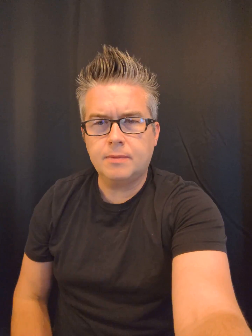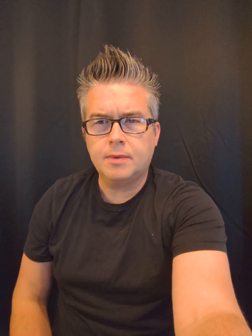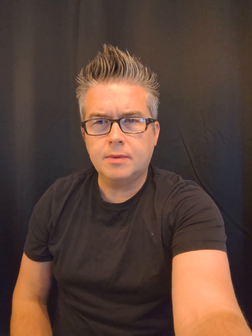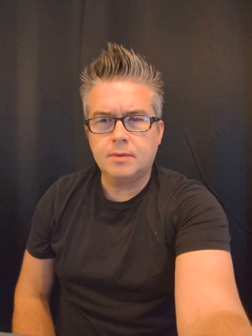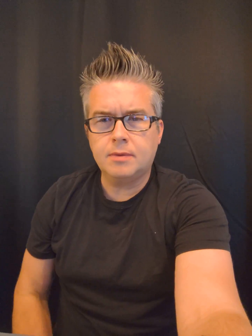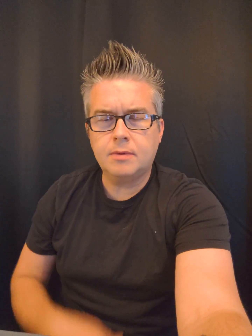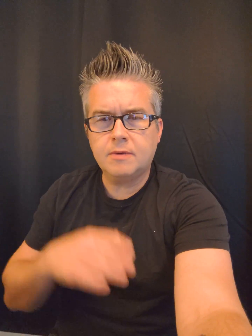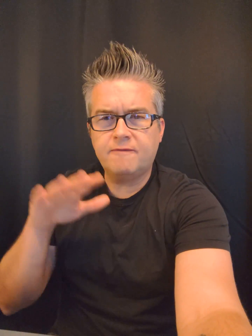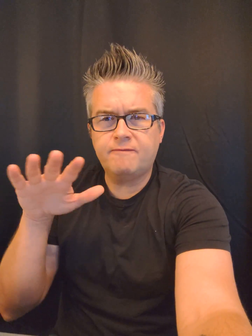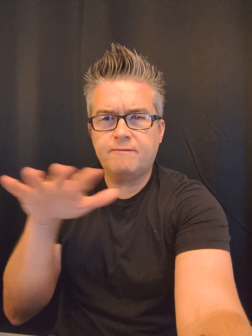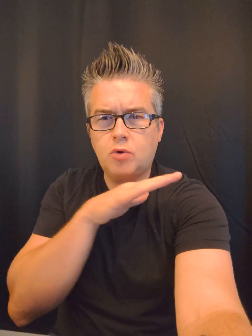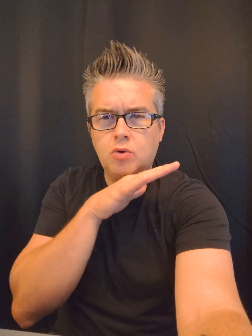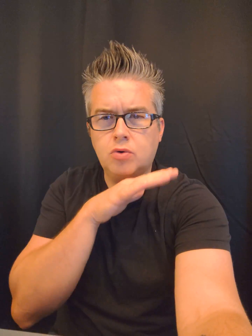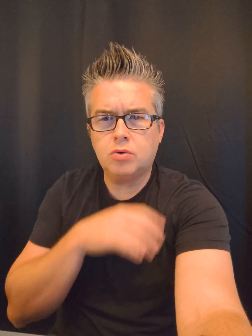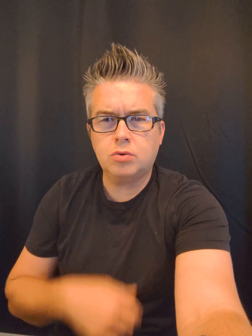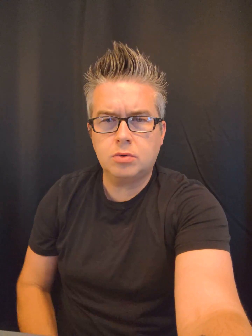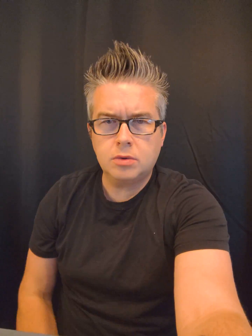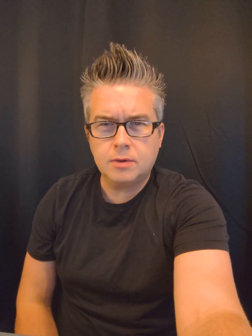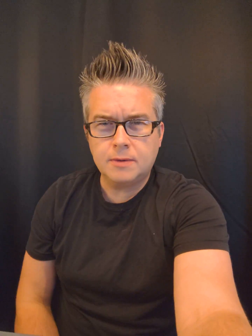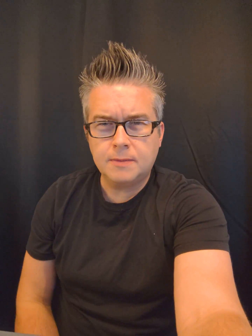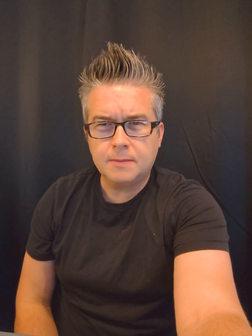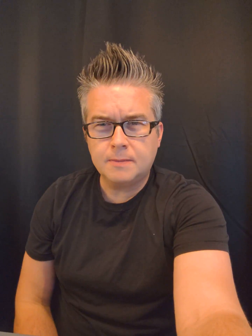full